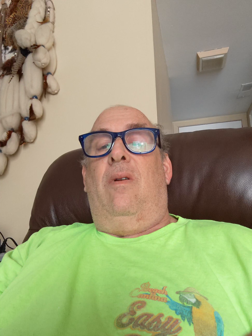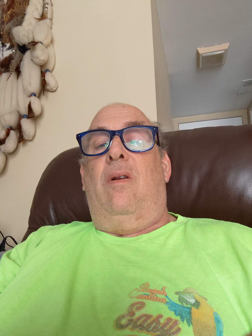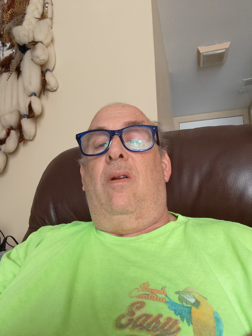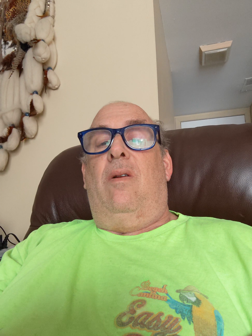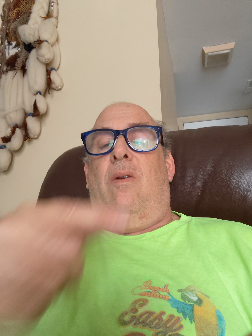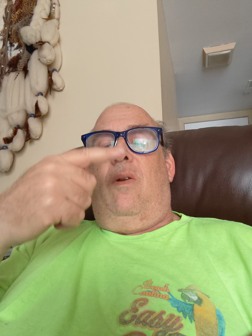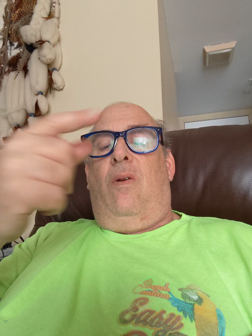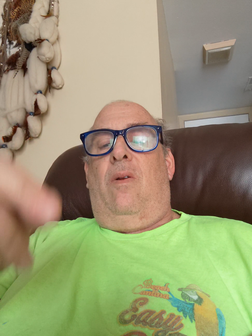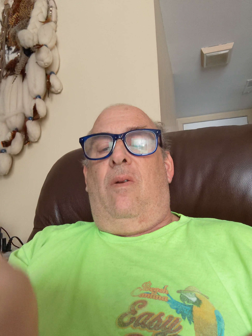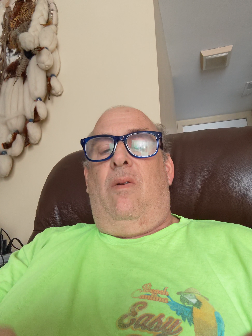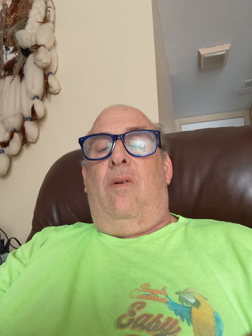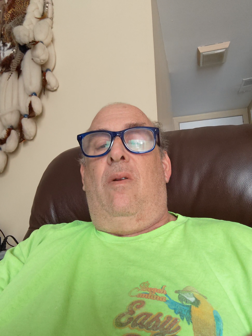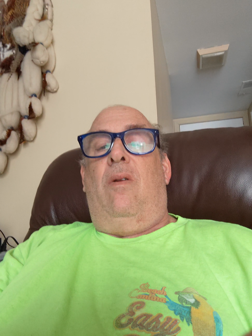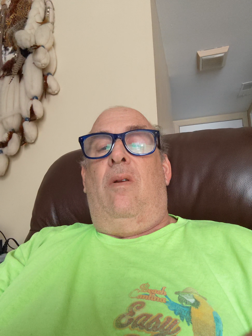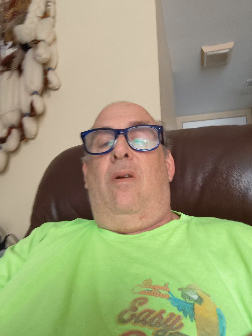go